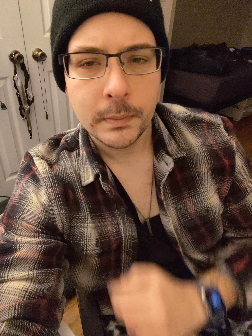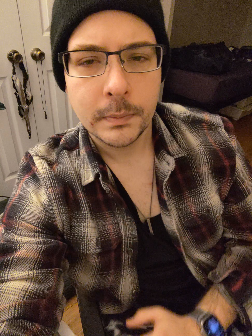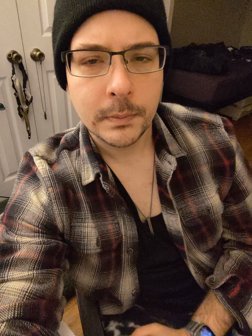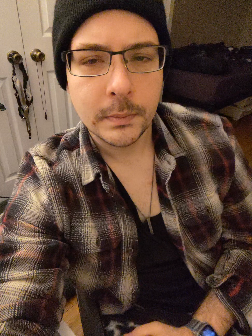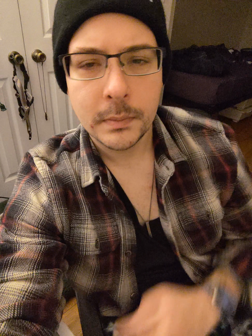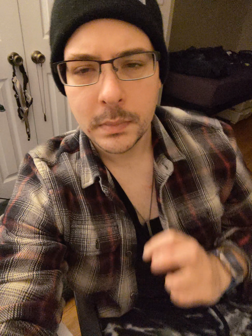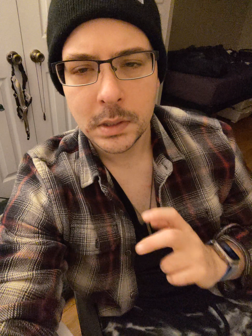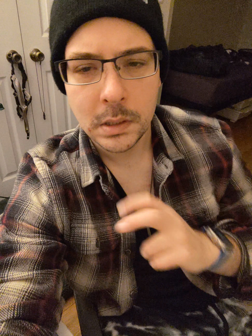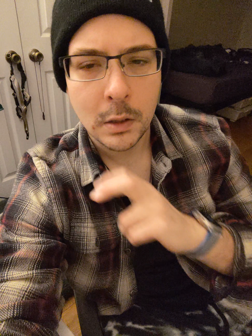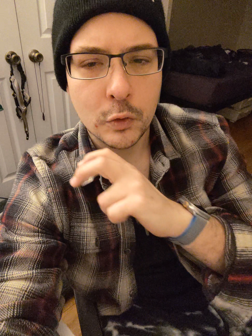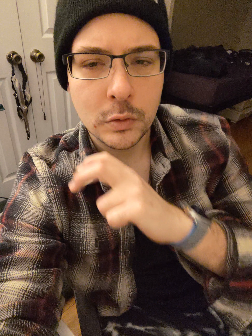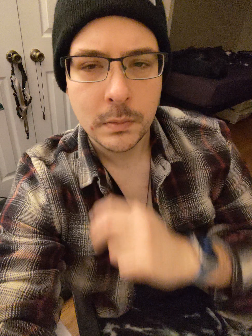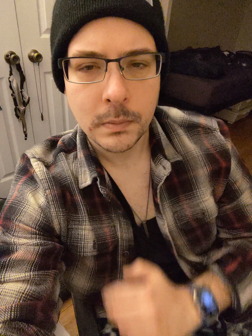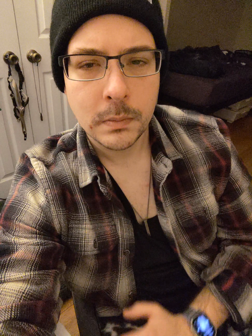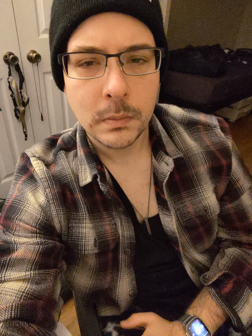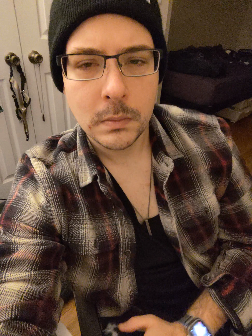stairs